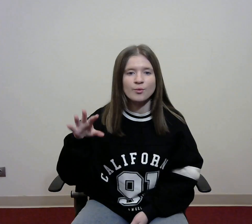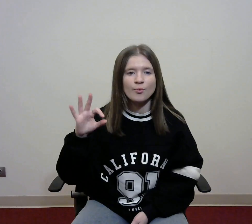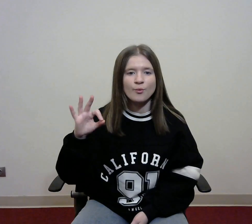O